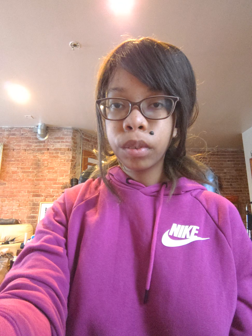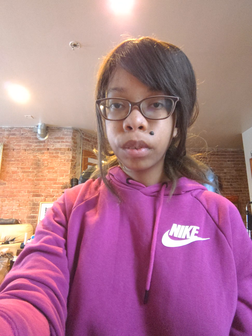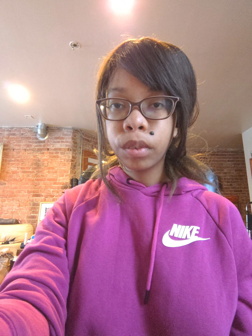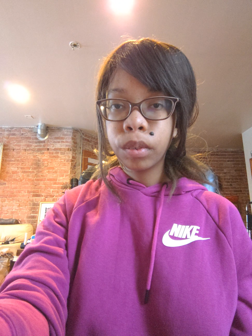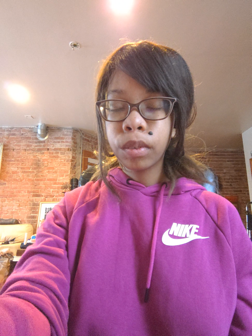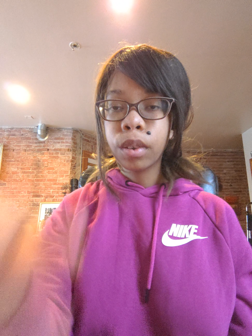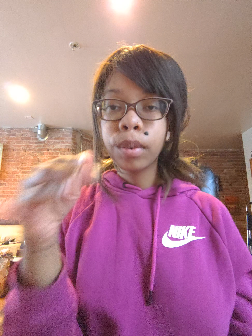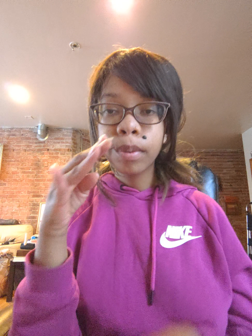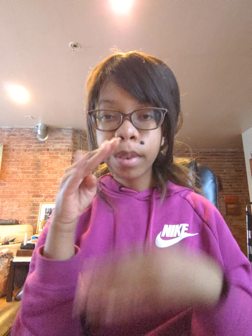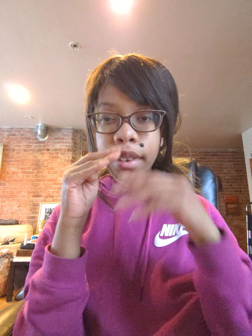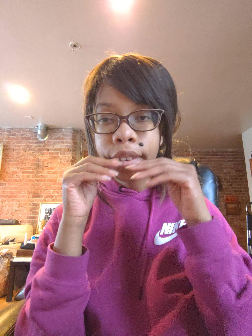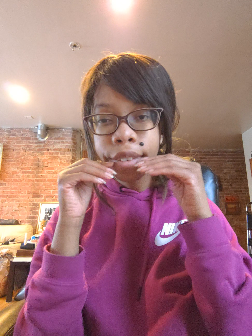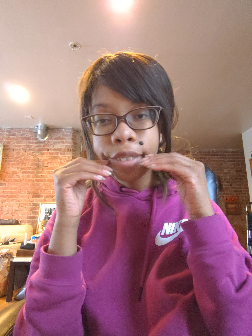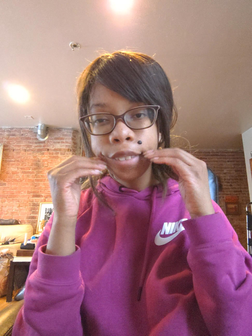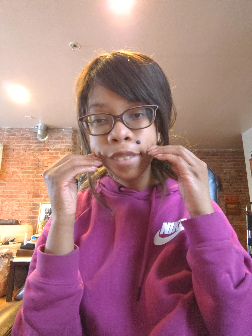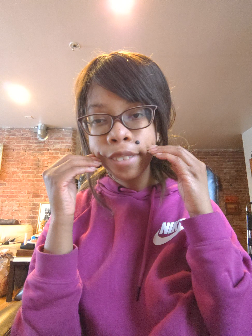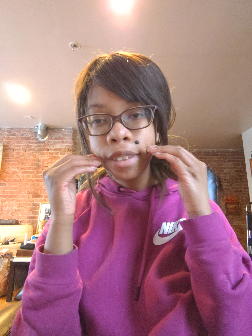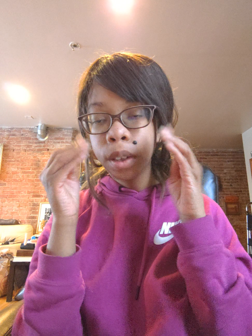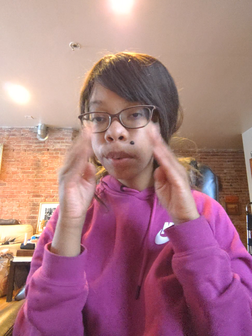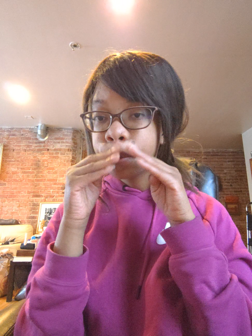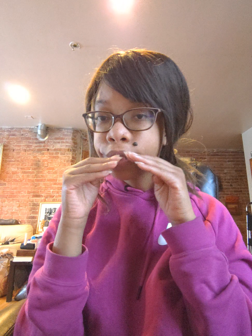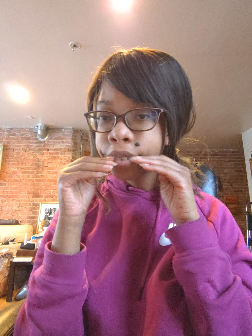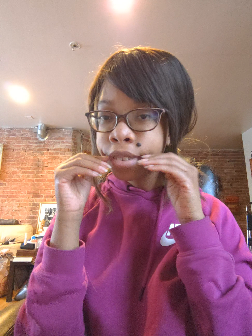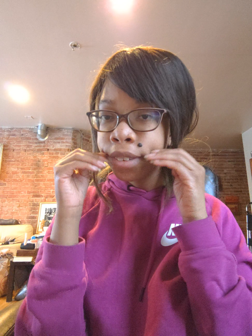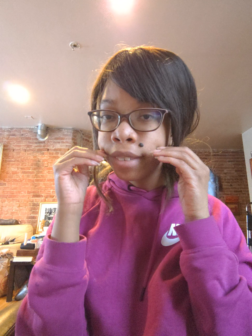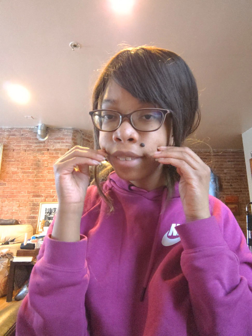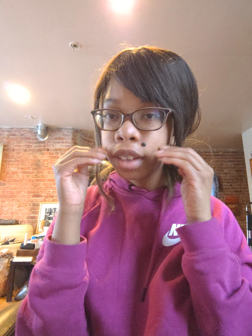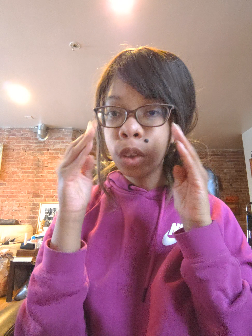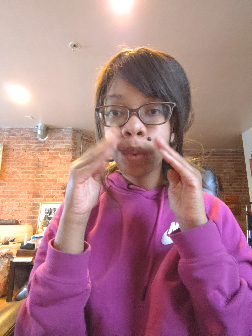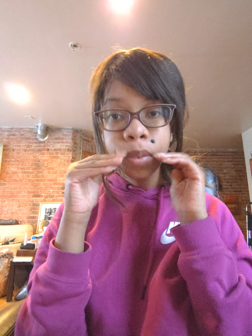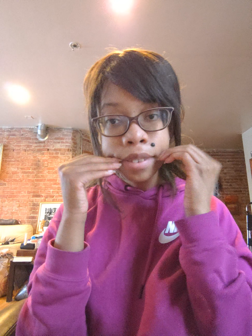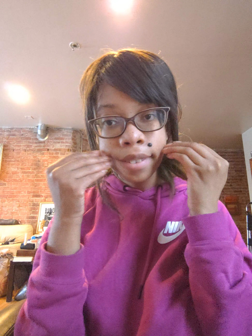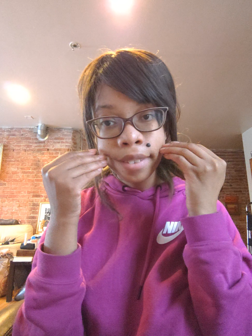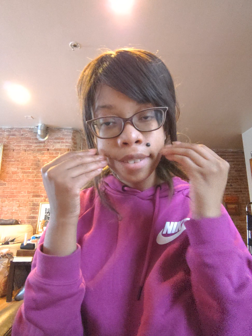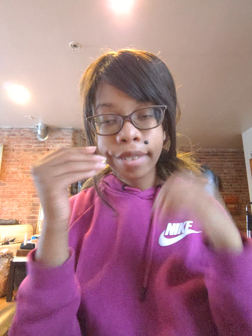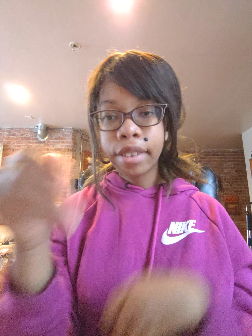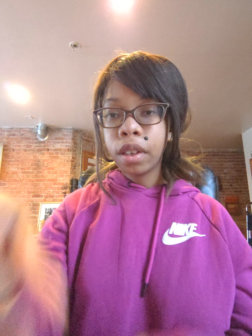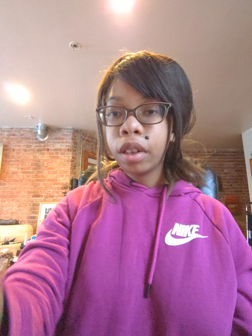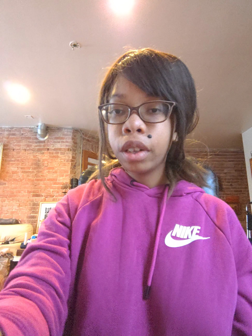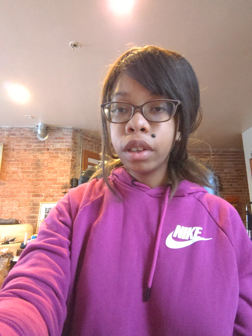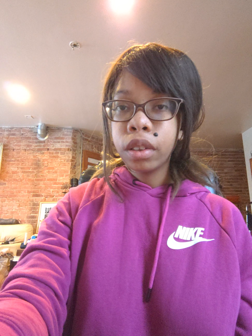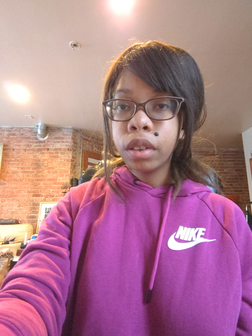smile